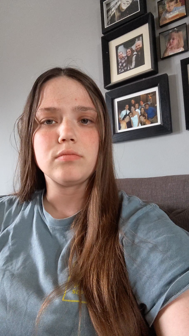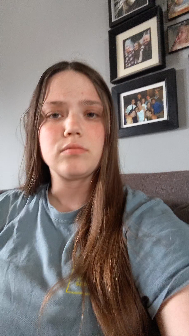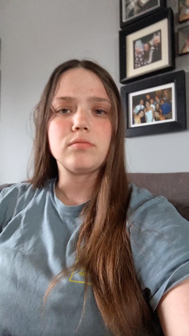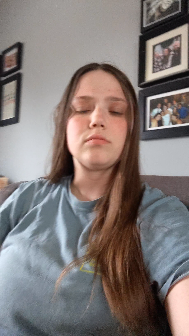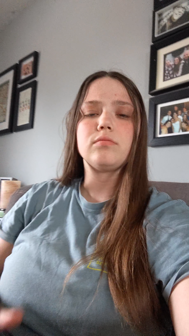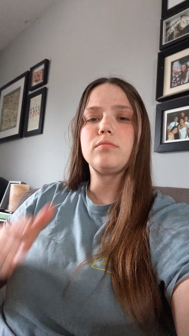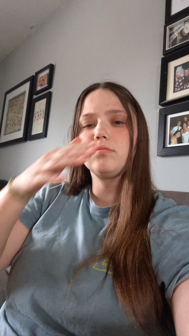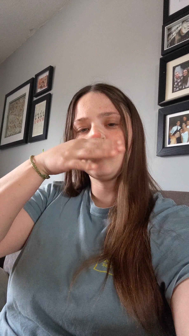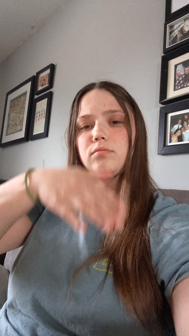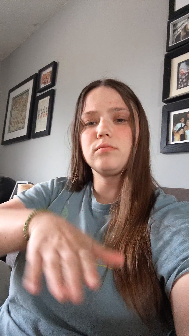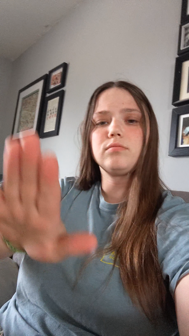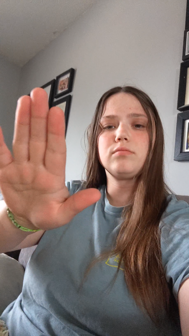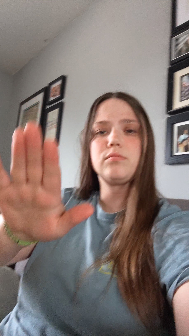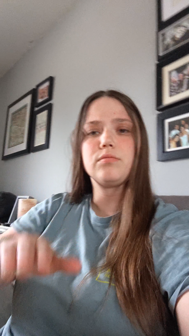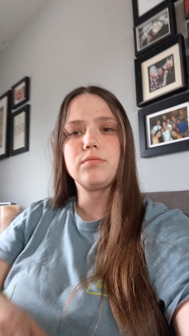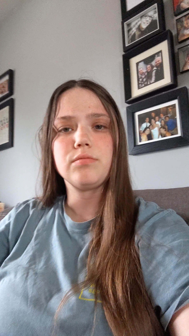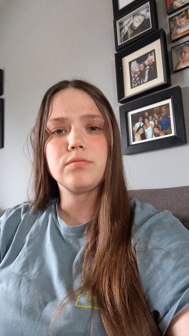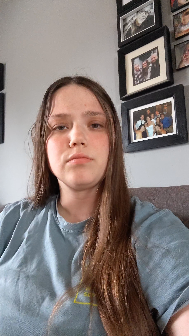enter